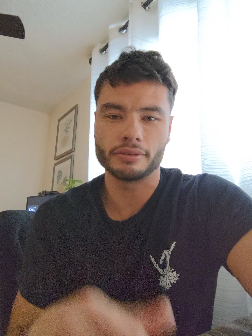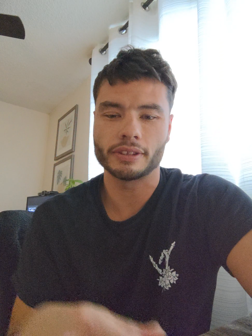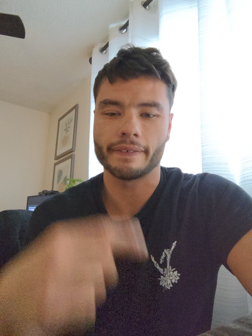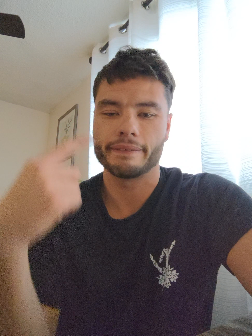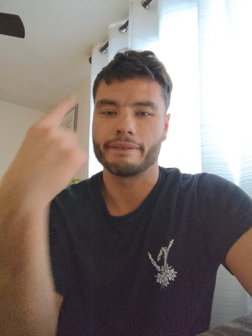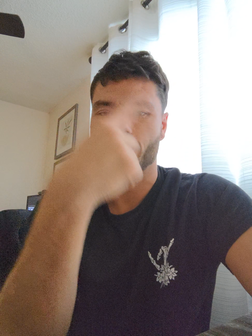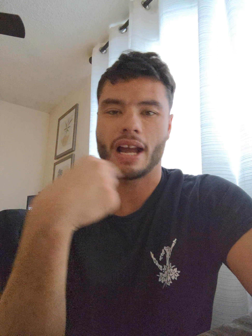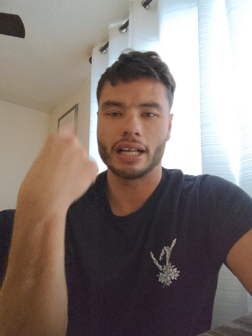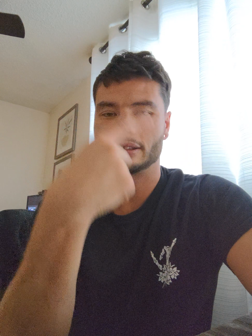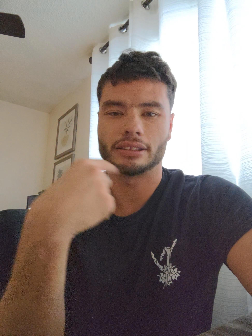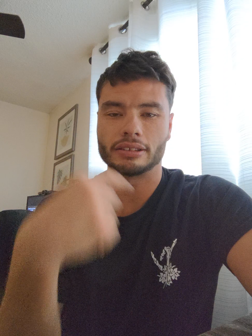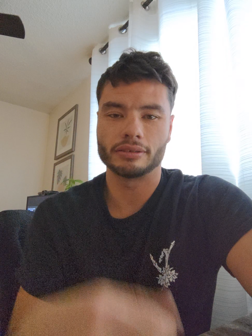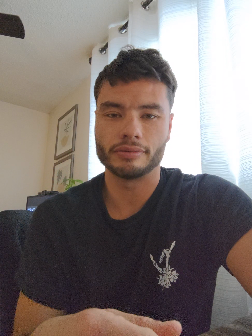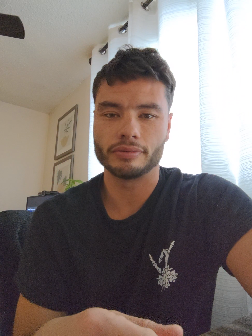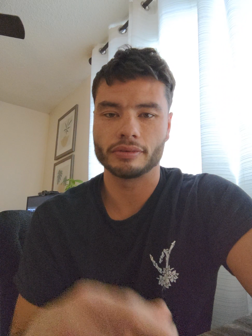face